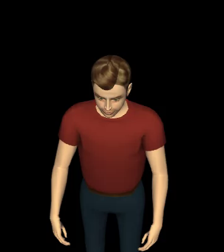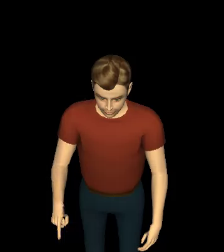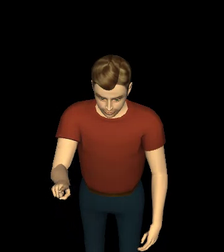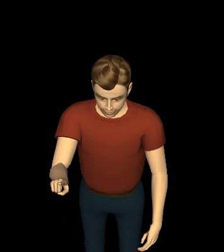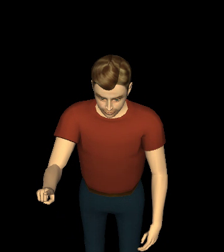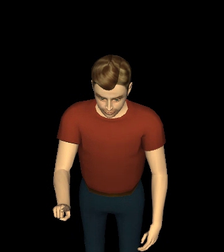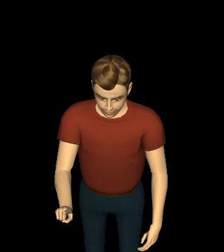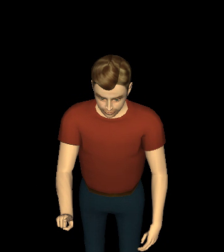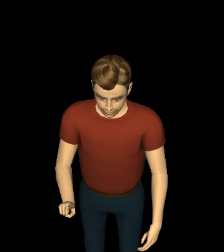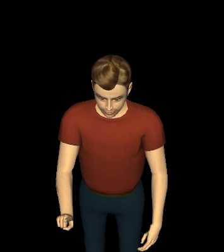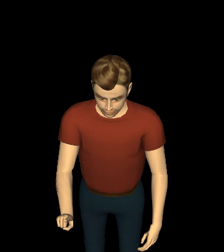سؤال